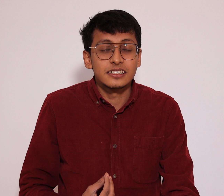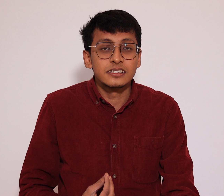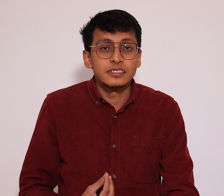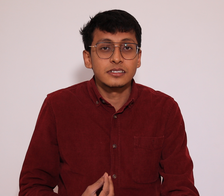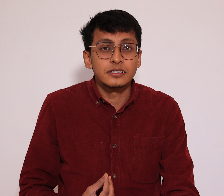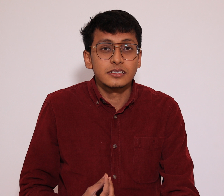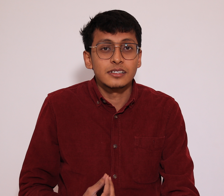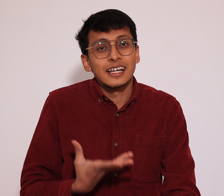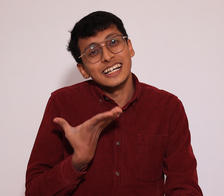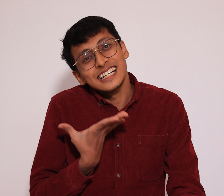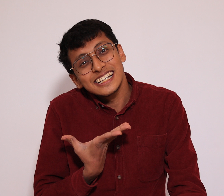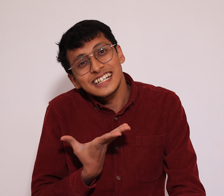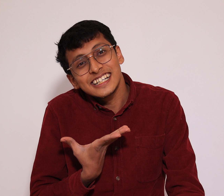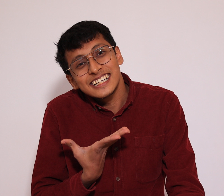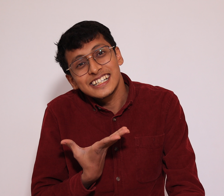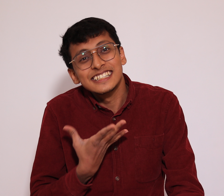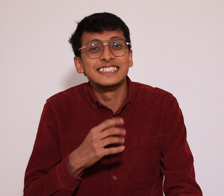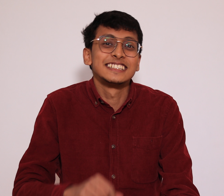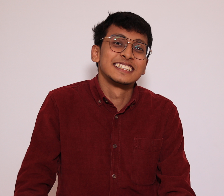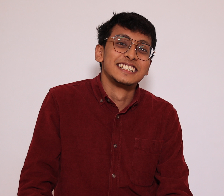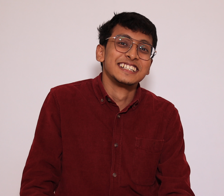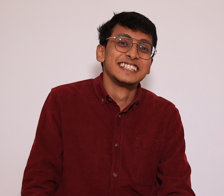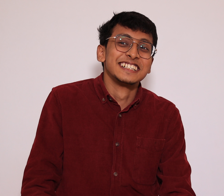glad